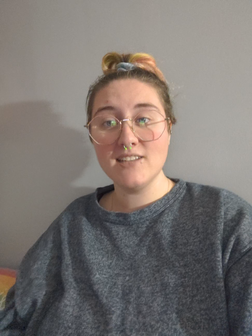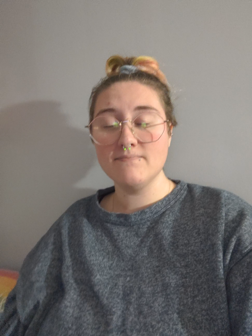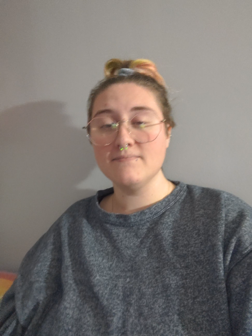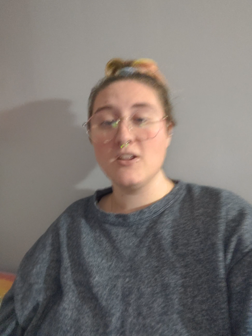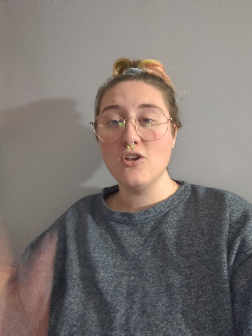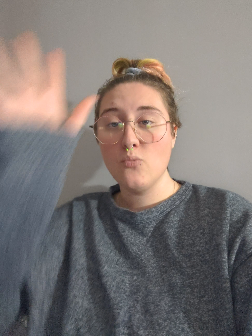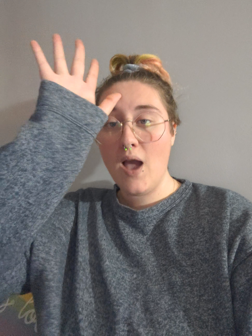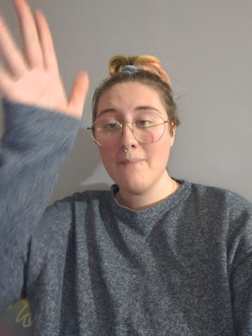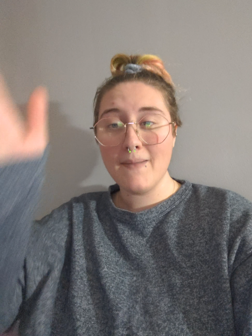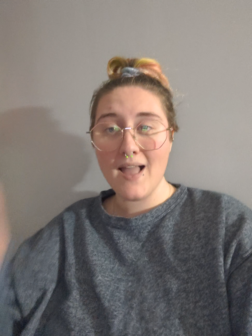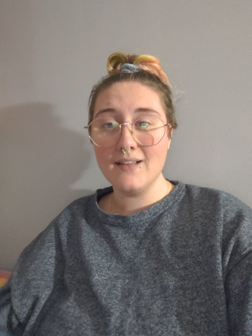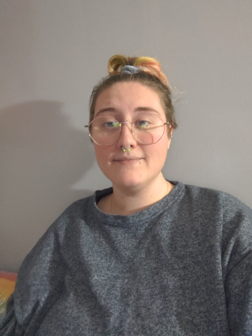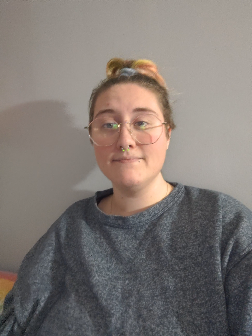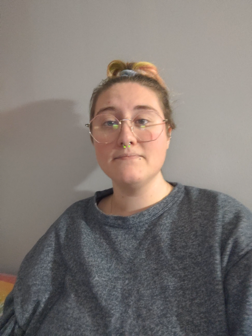grandpa